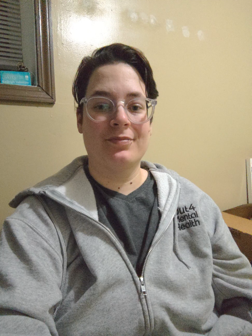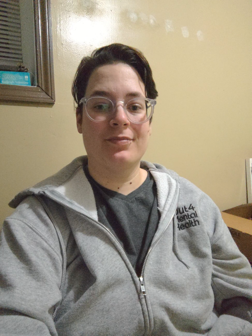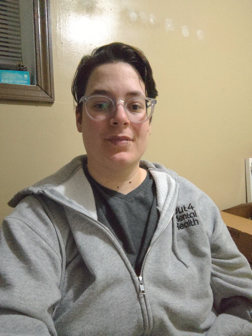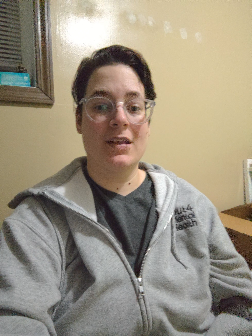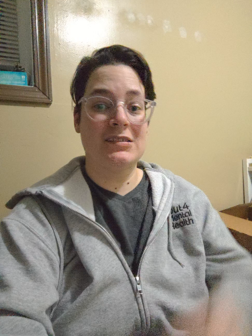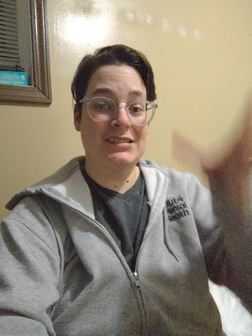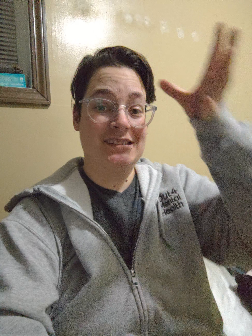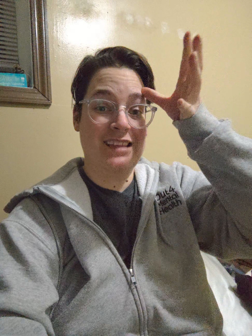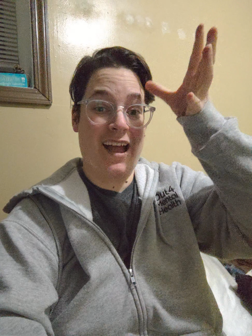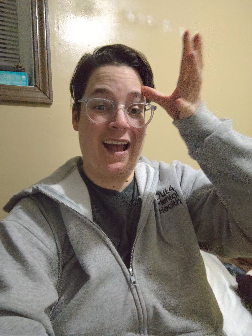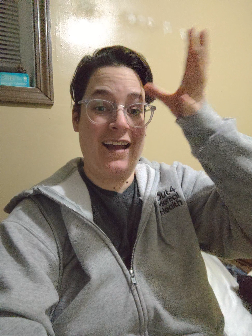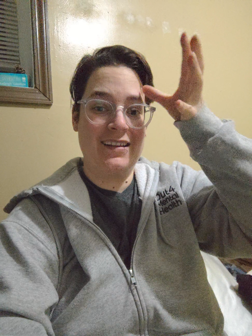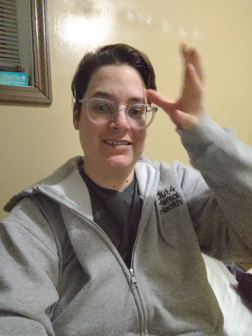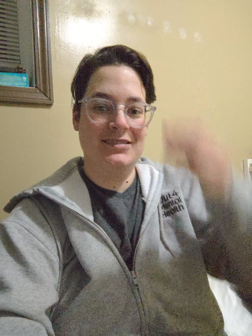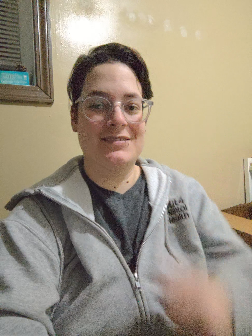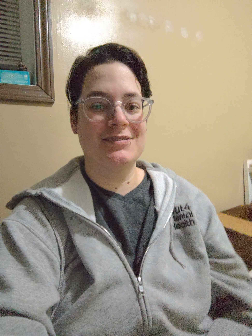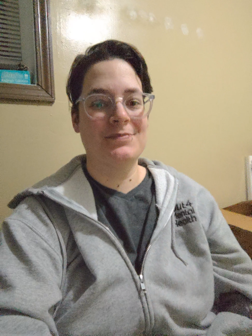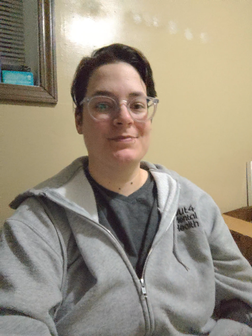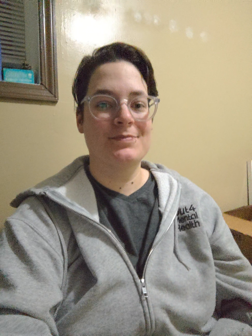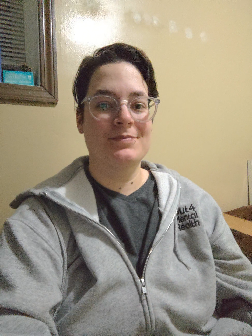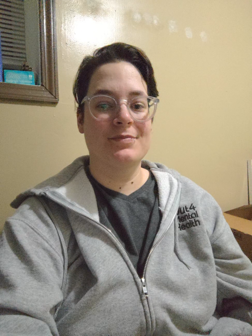dad